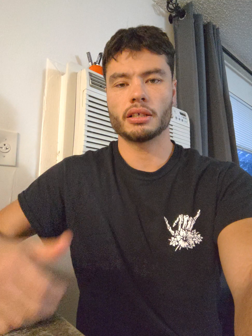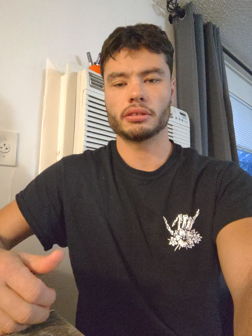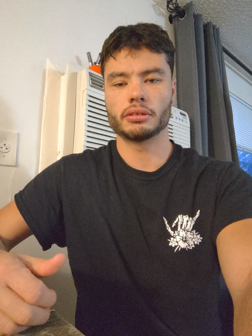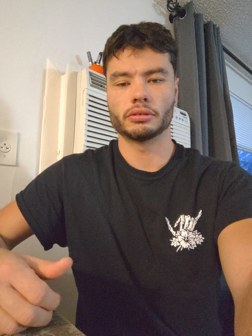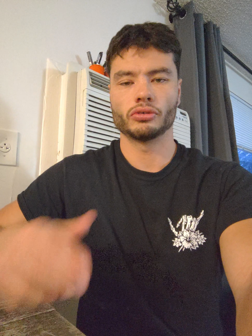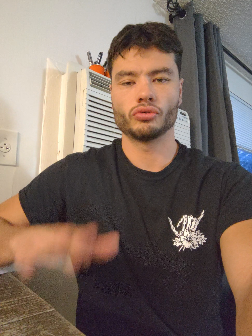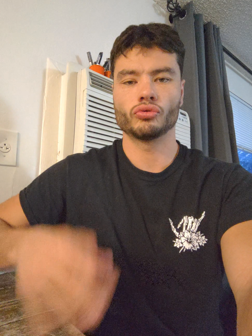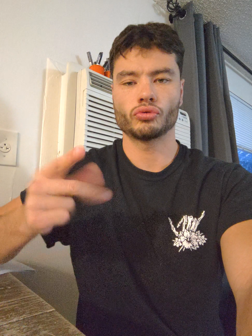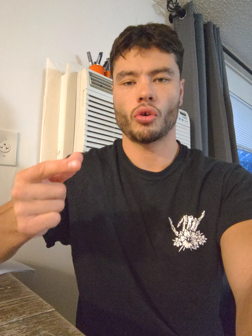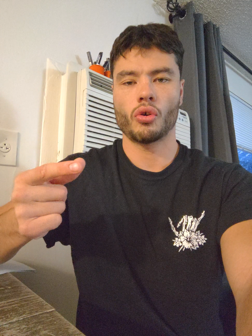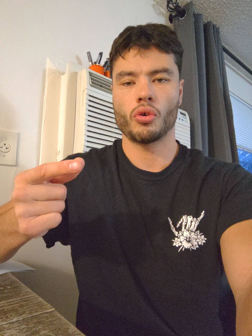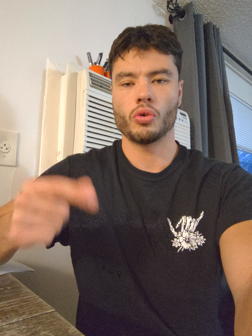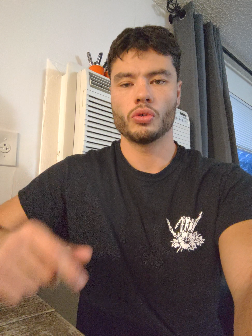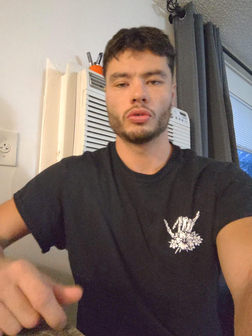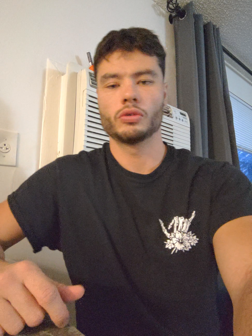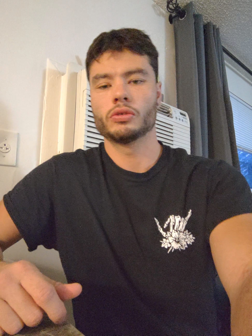dog